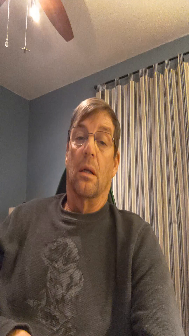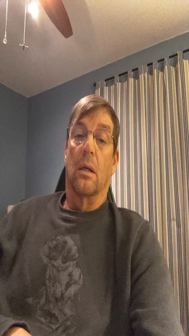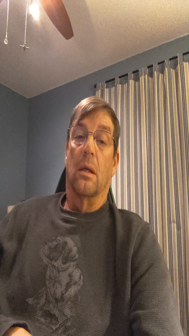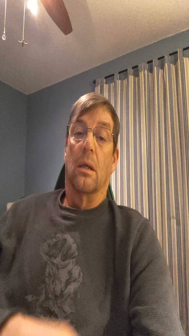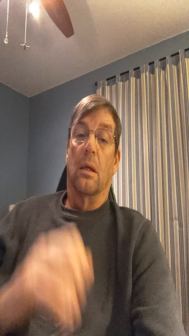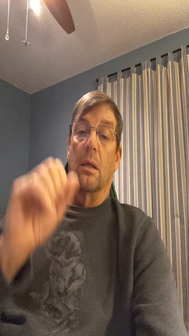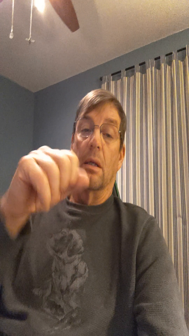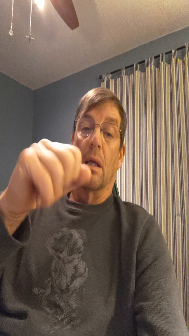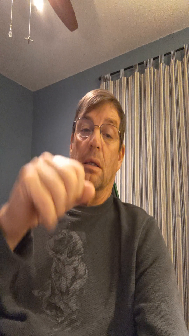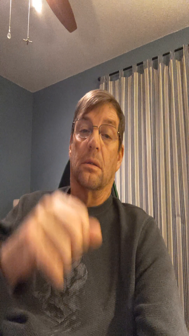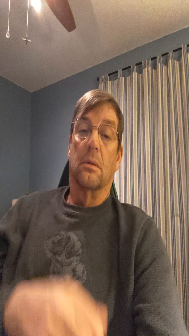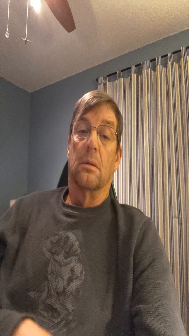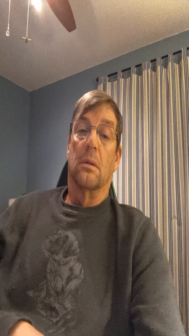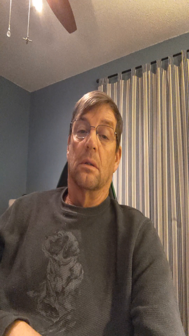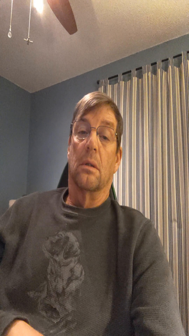yes